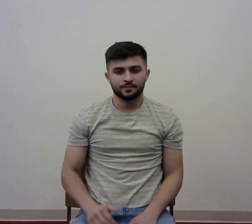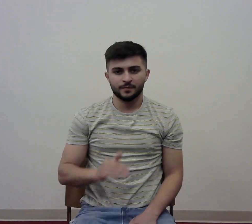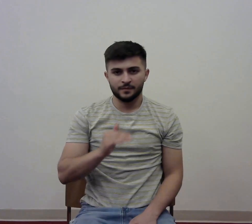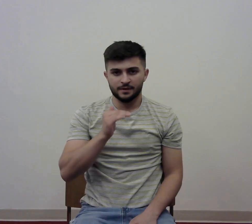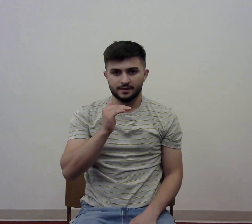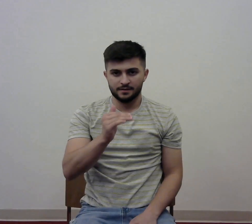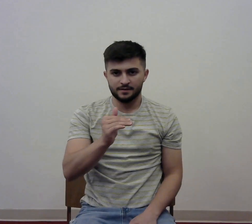siz